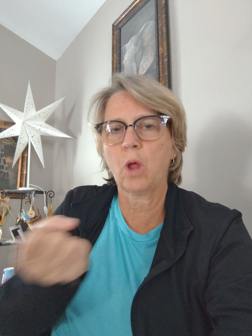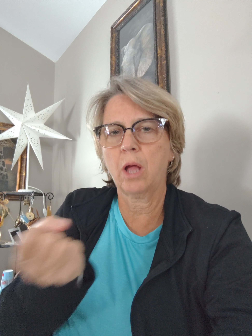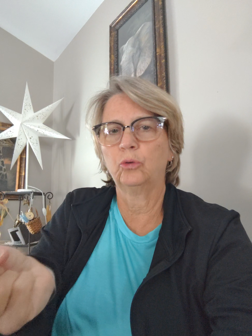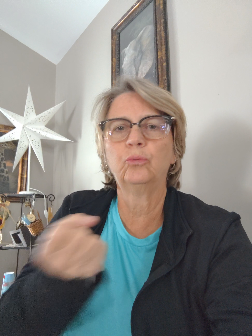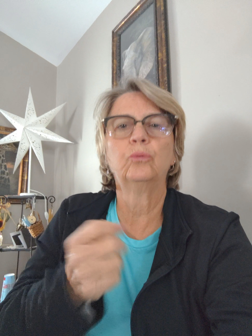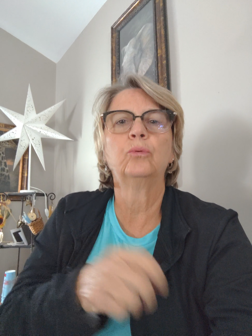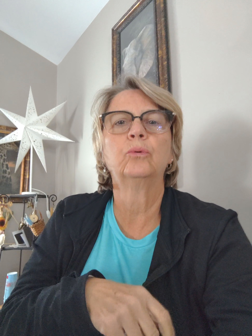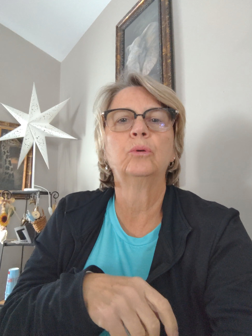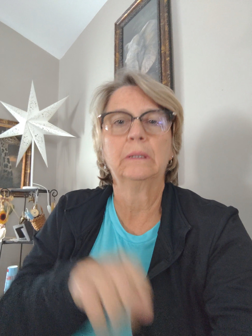drawer